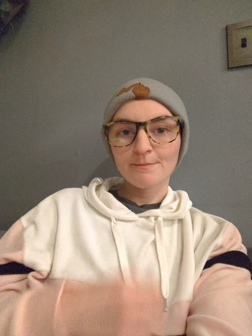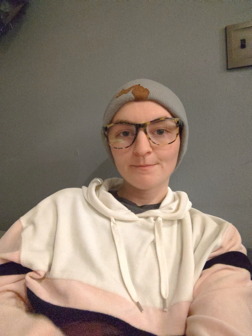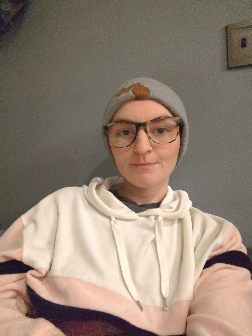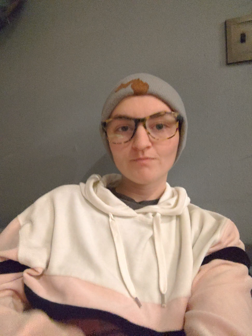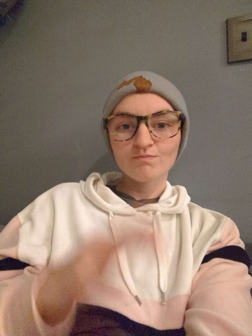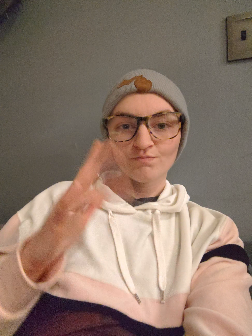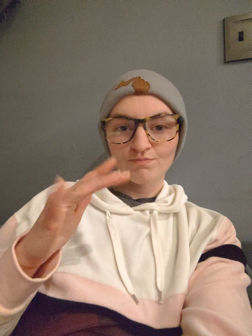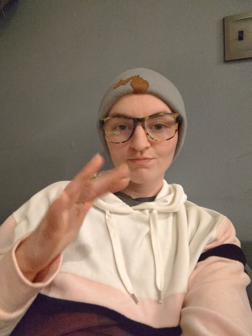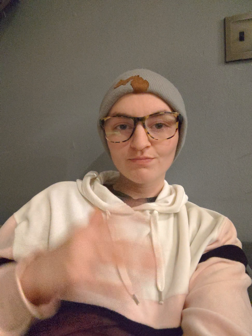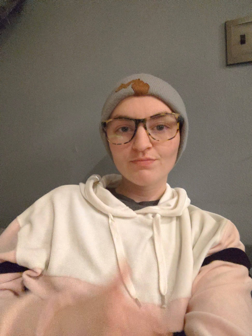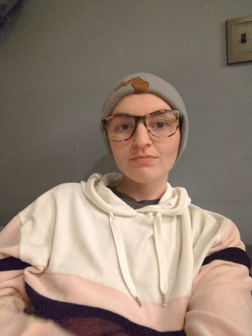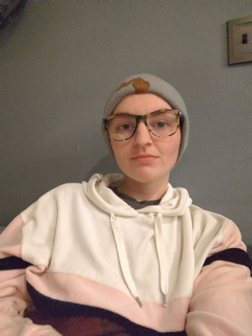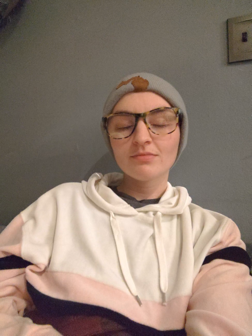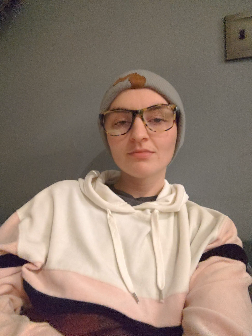finger